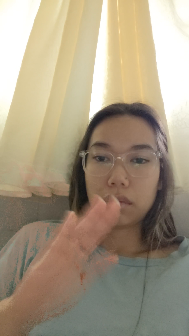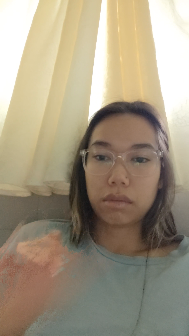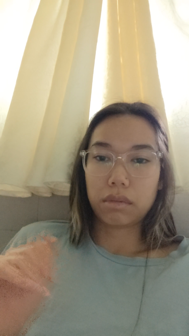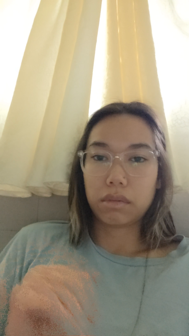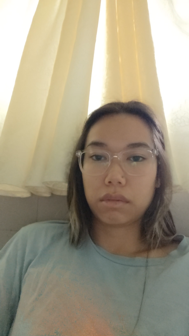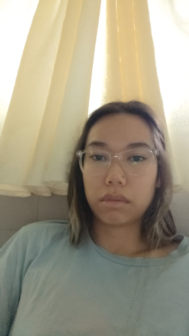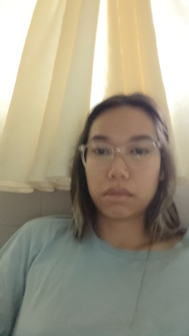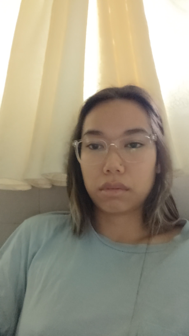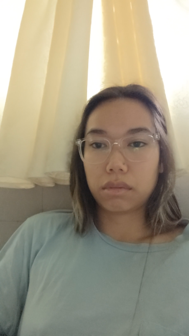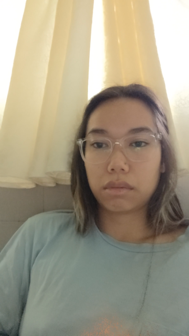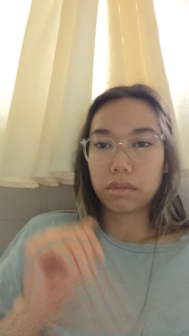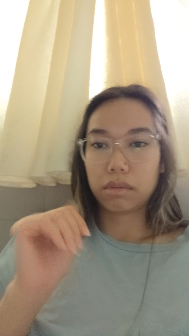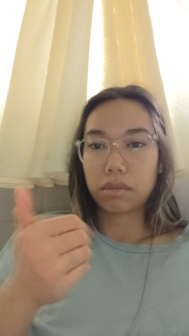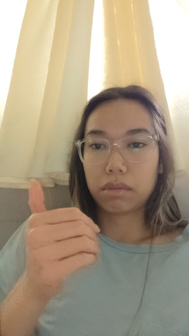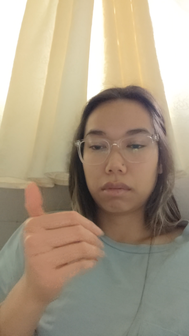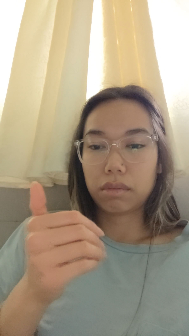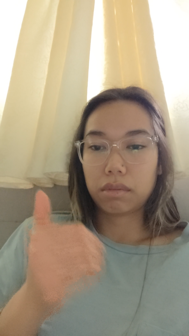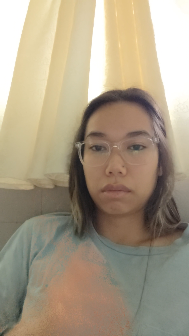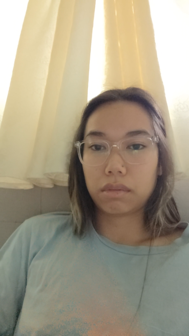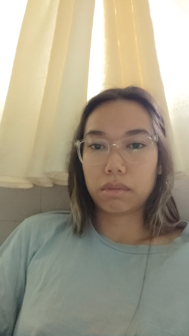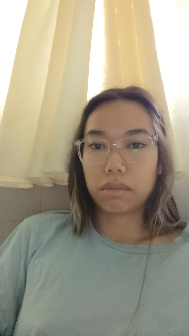how